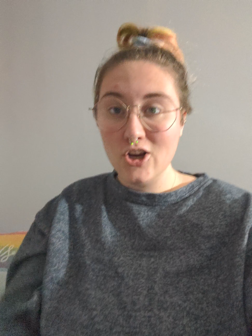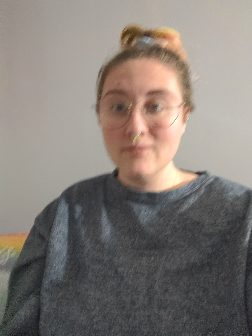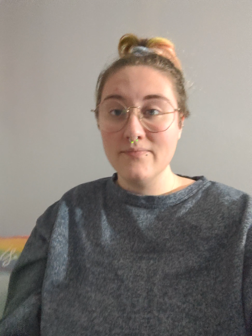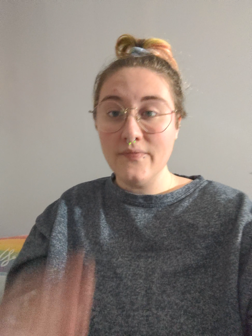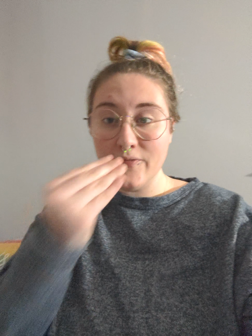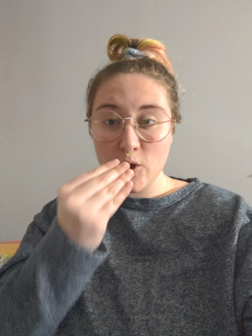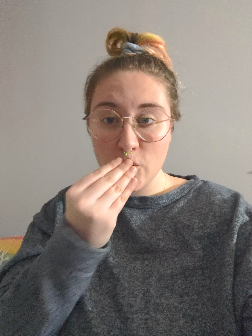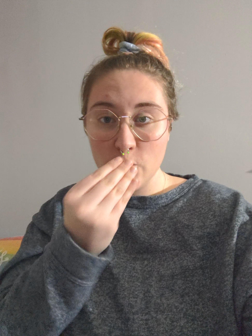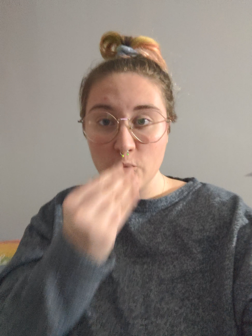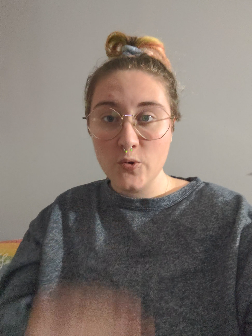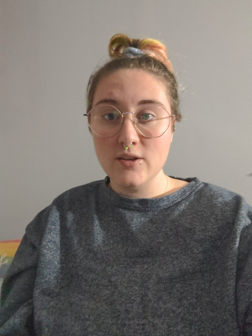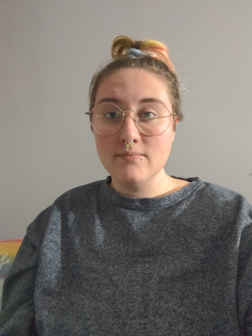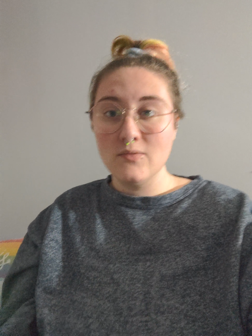food